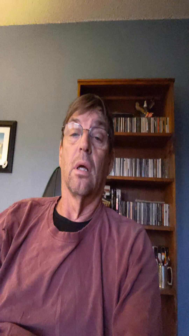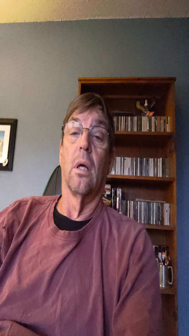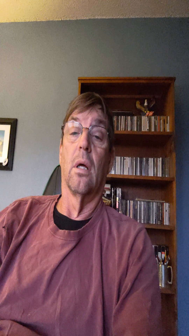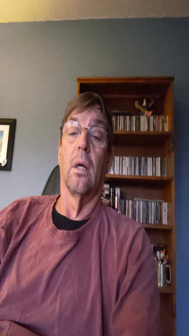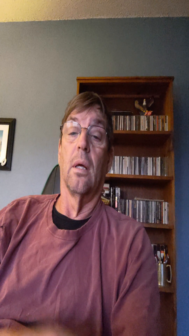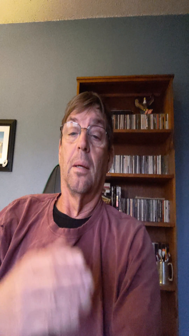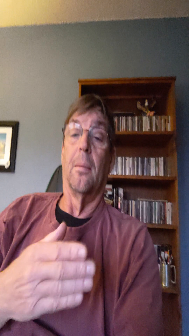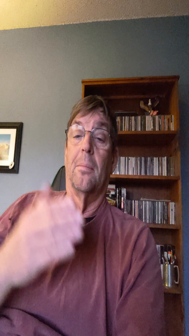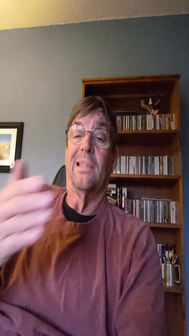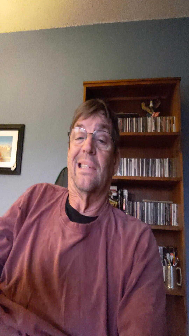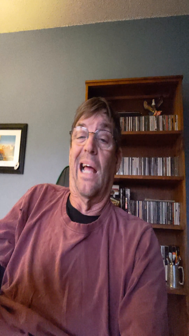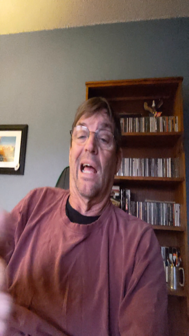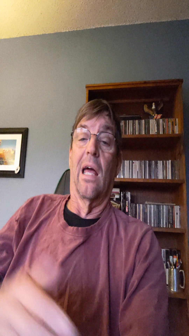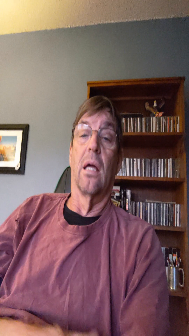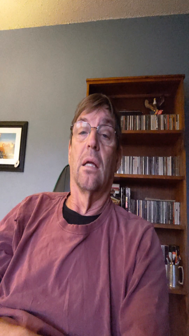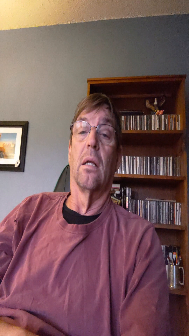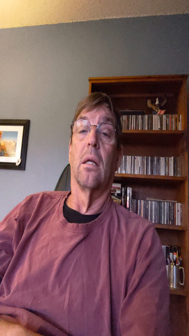beside